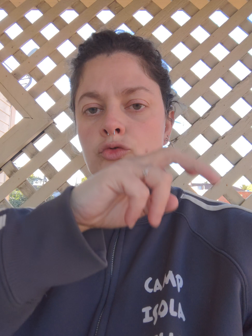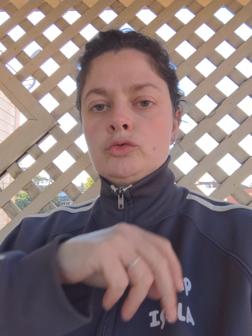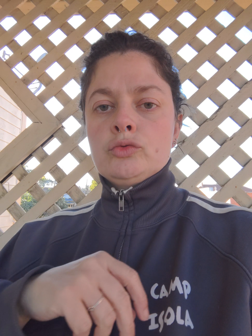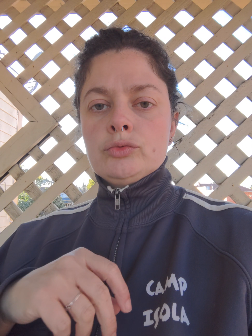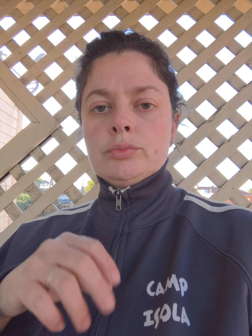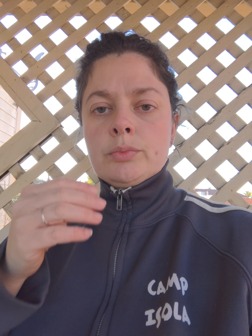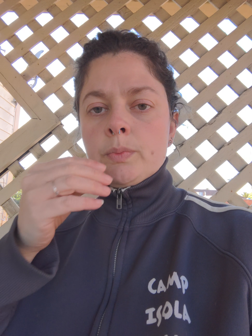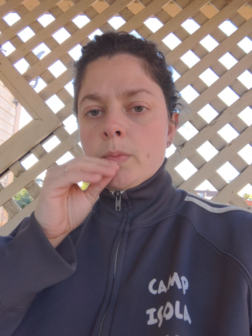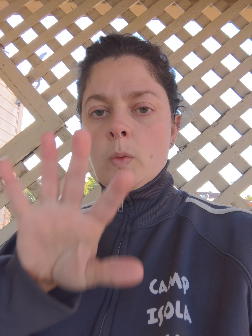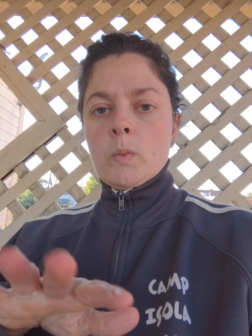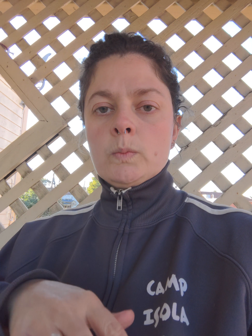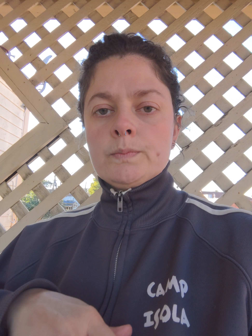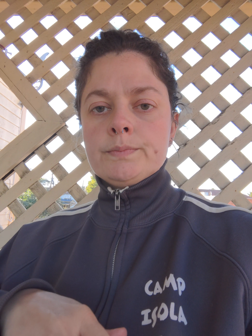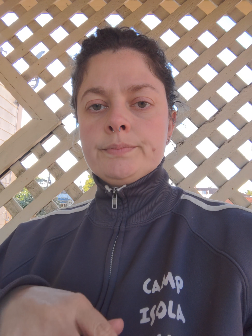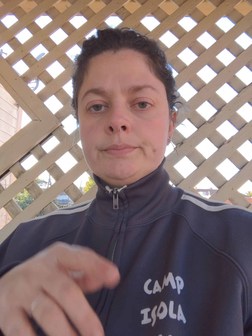blow